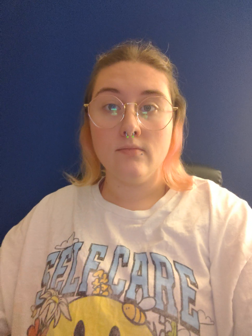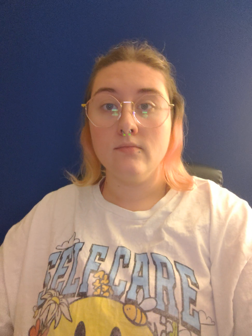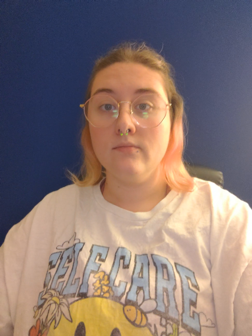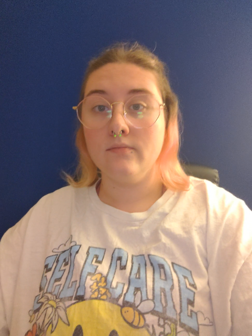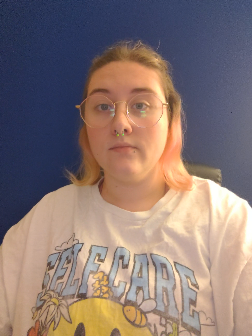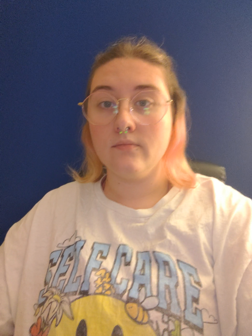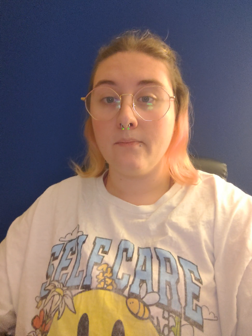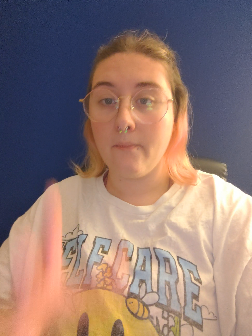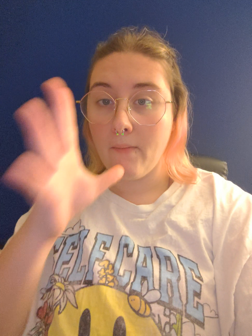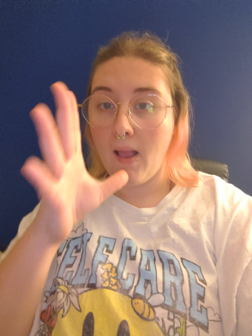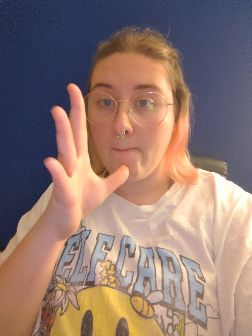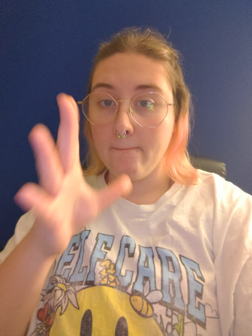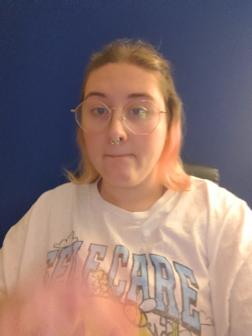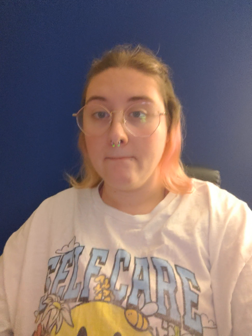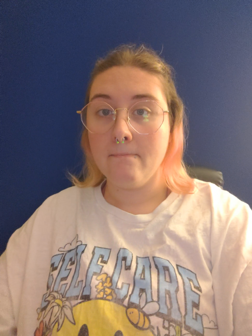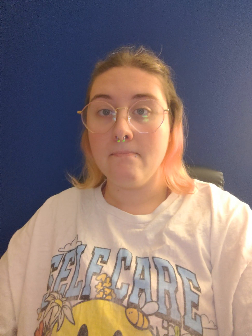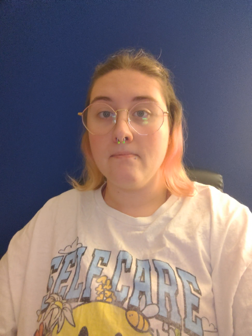mom